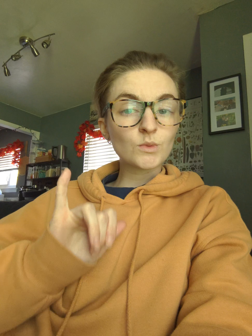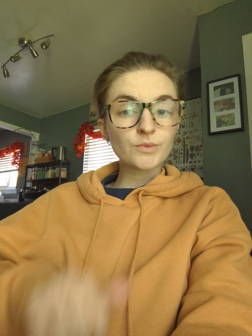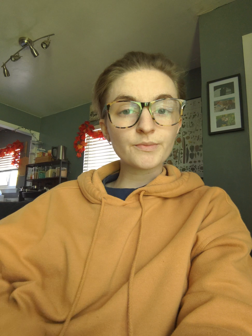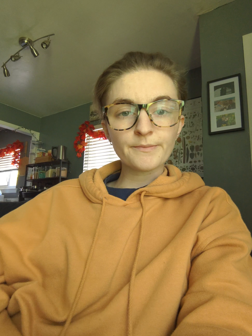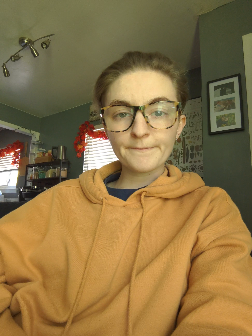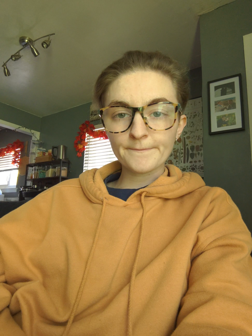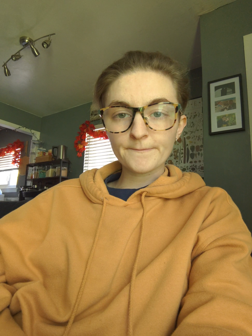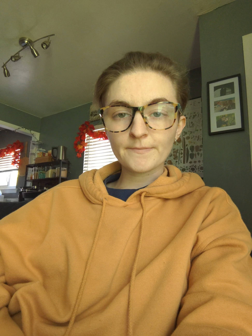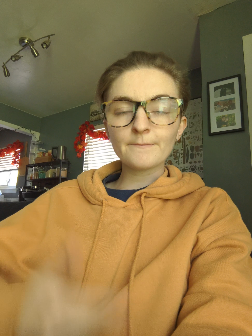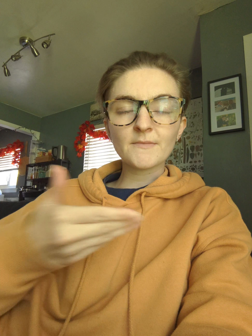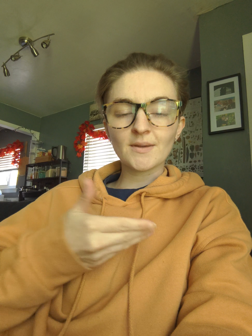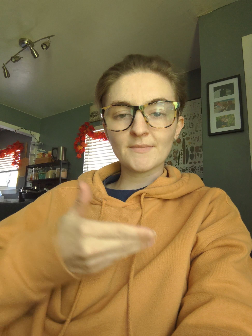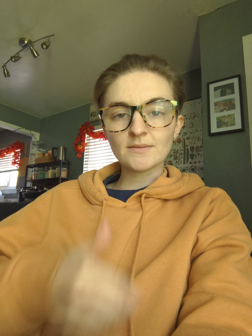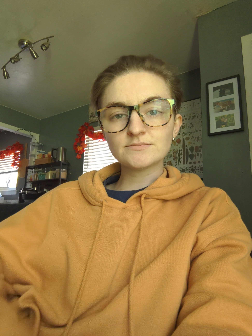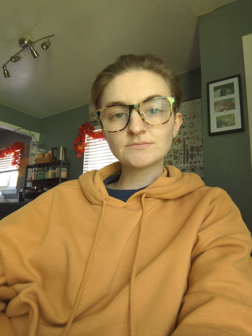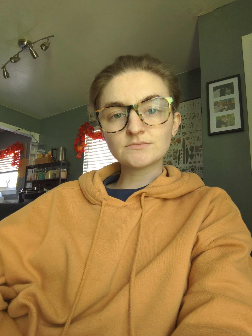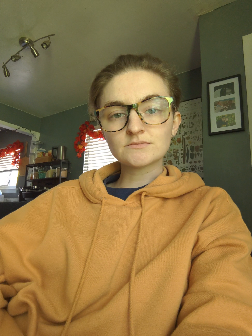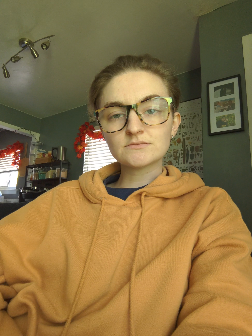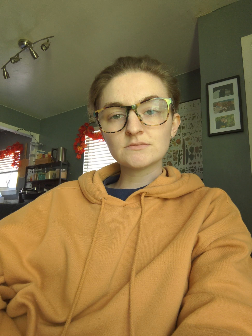baby